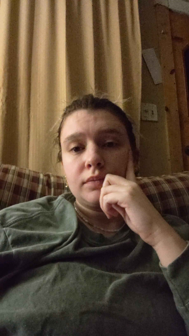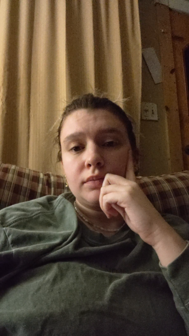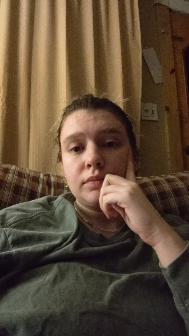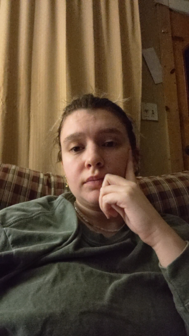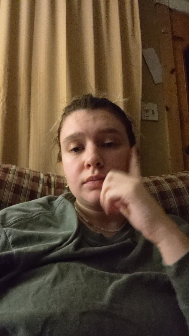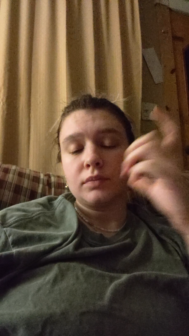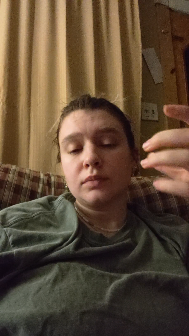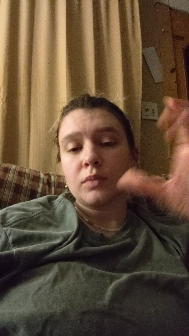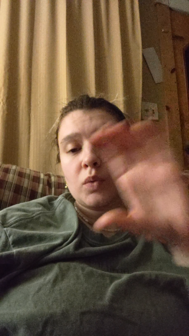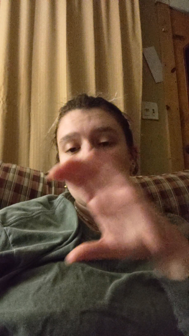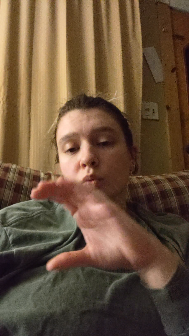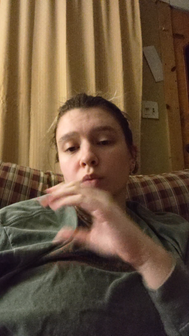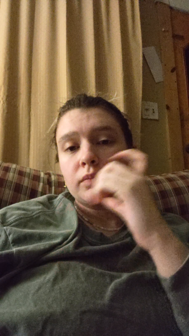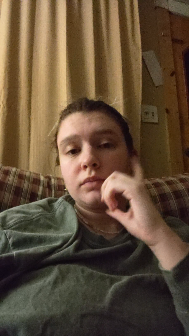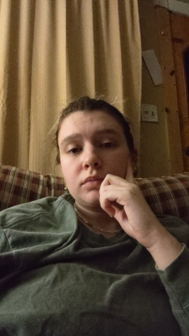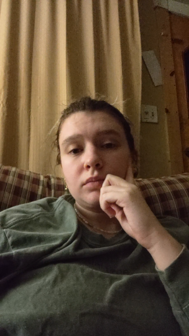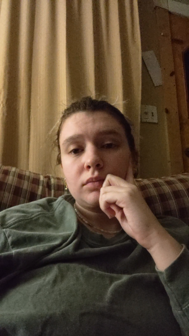pour